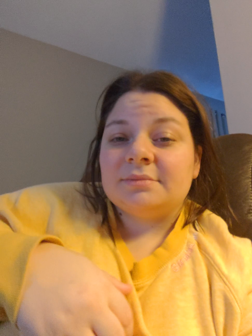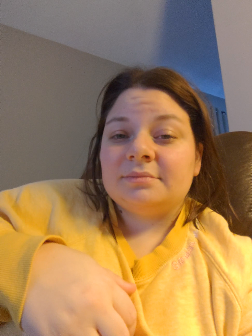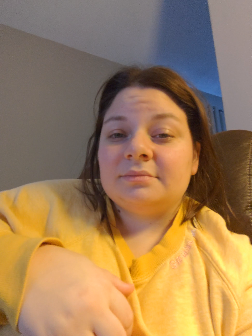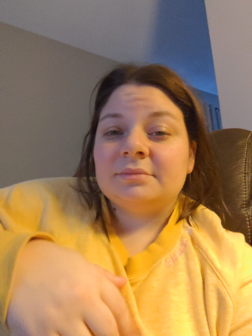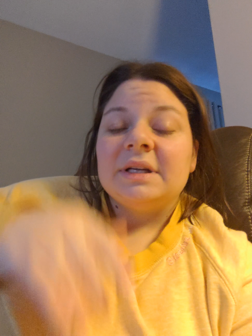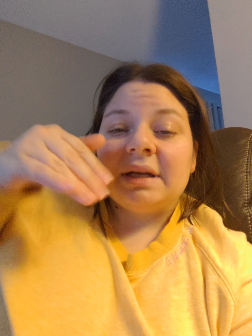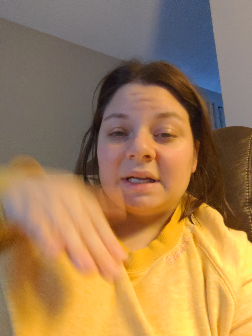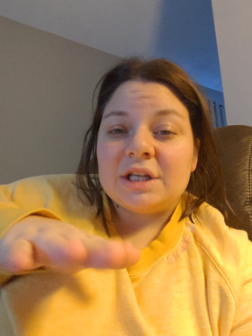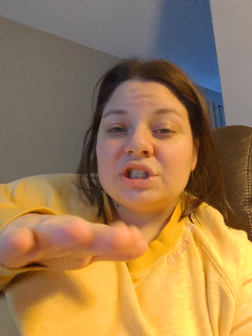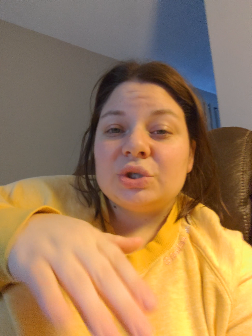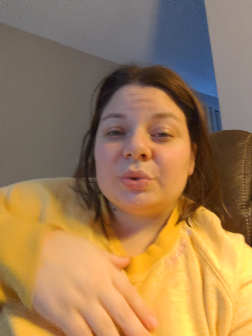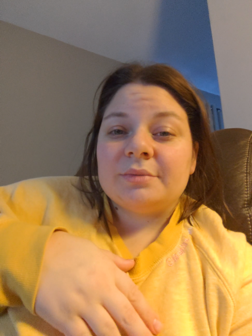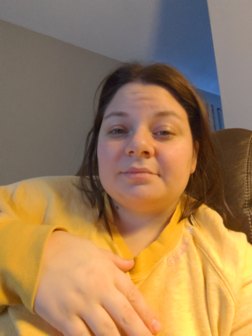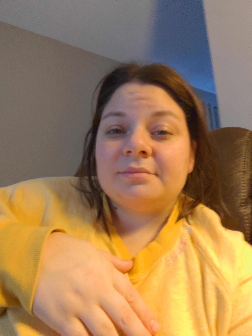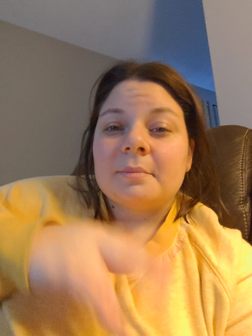into